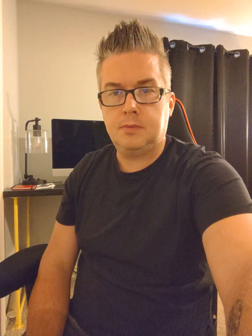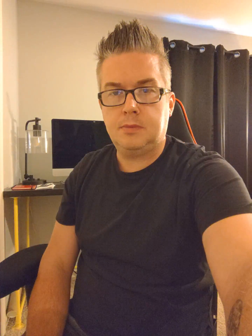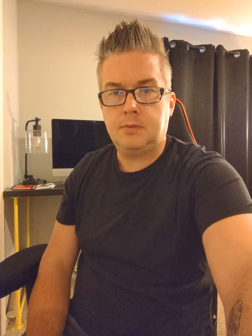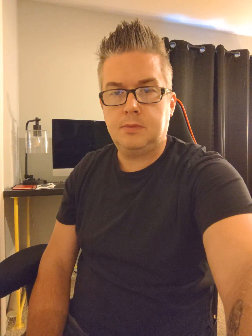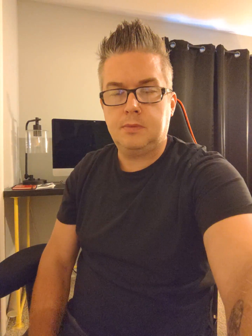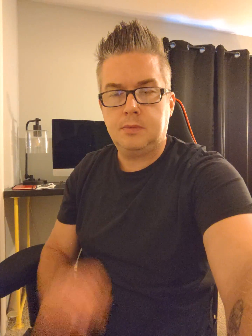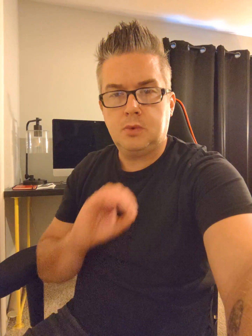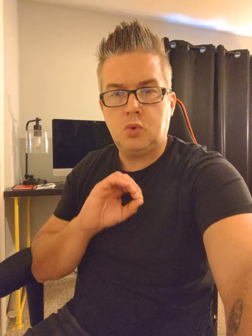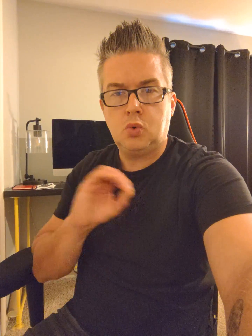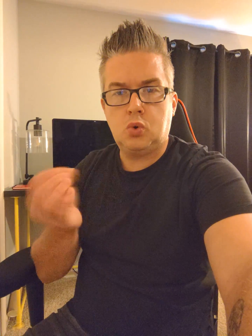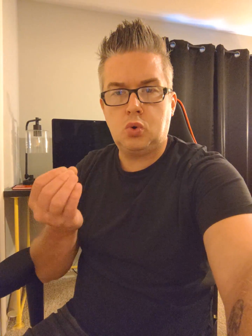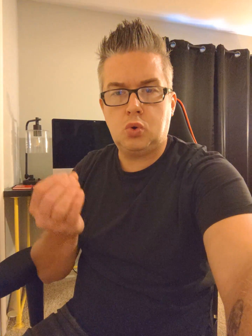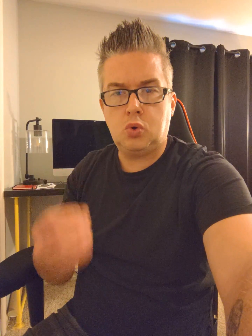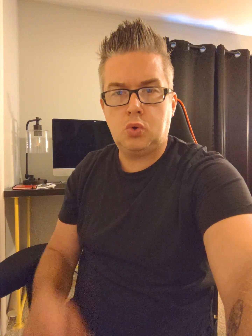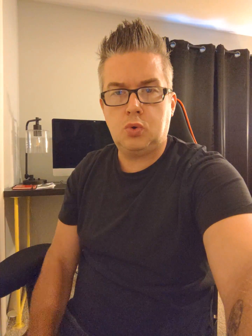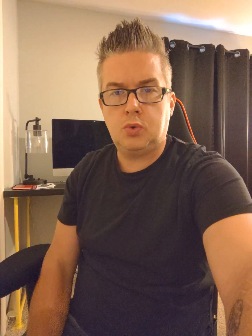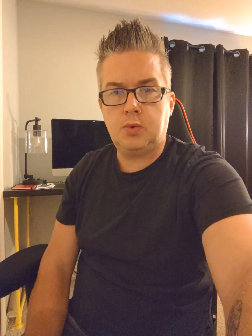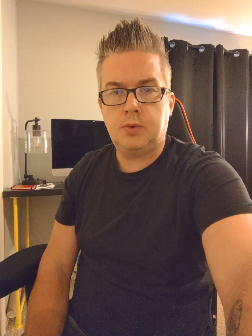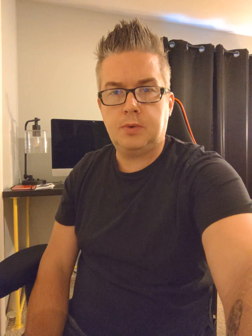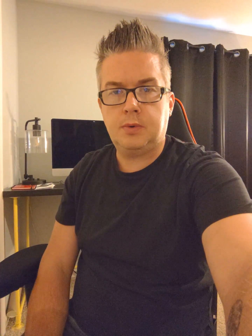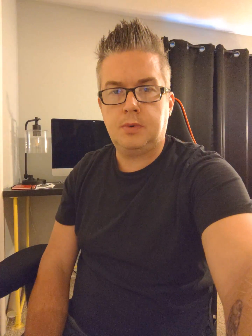none